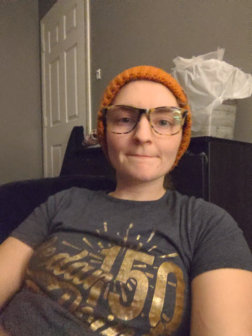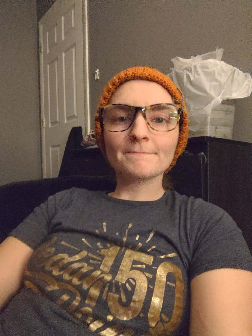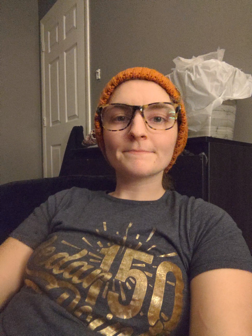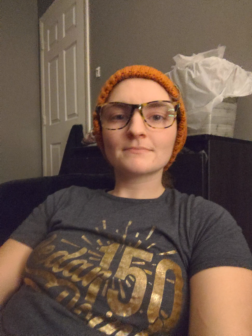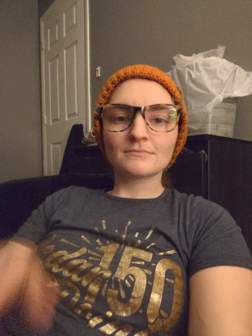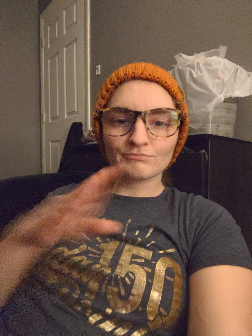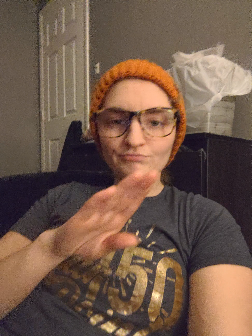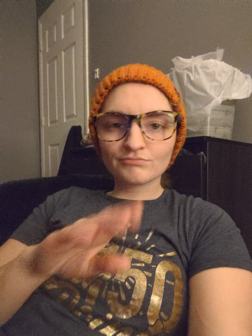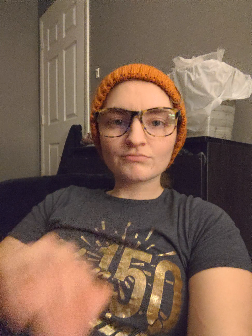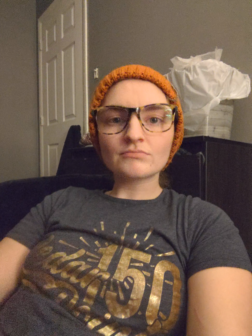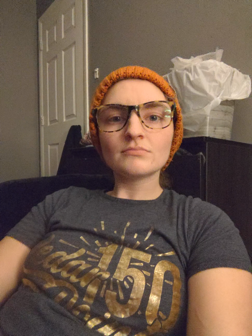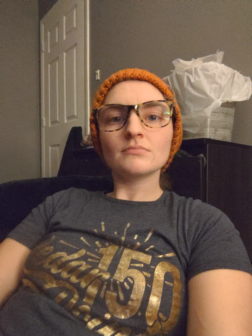close